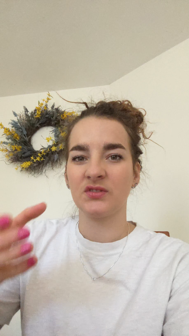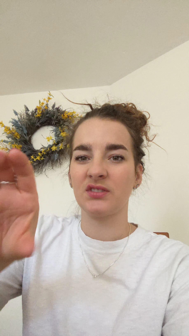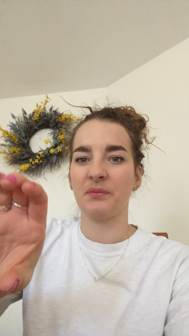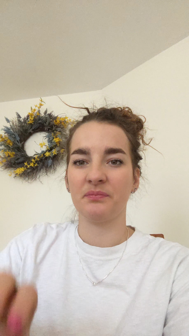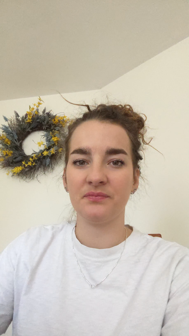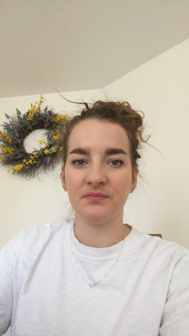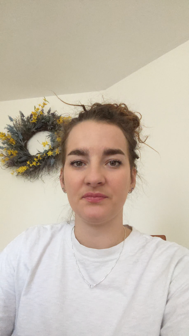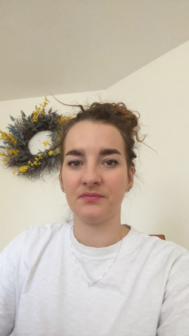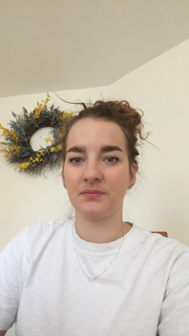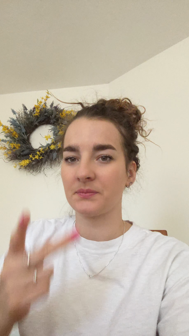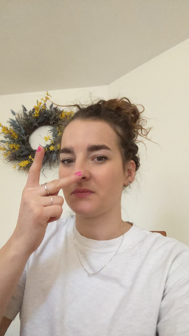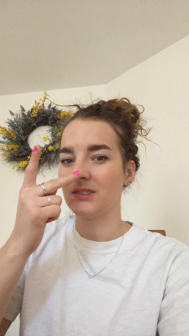penis